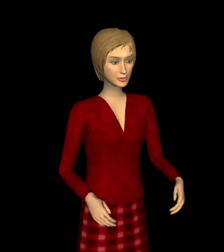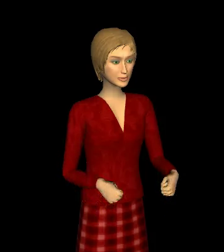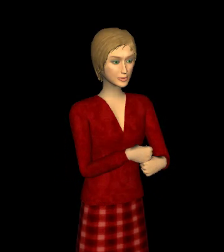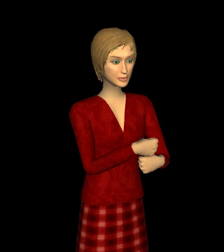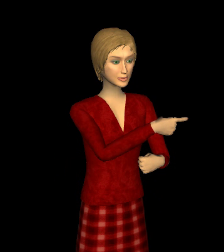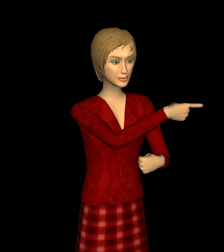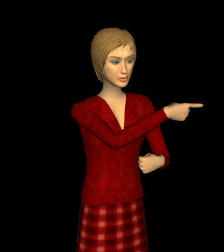يتخلص من